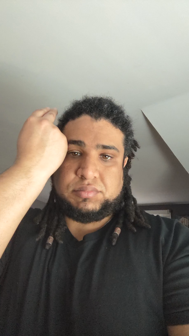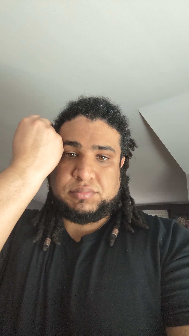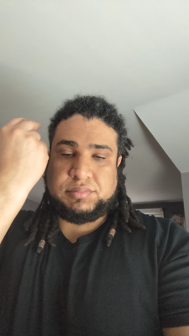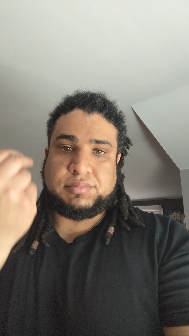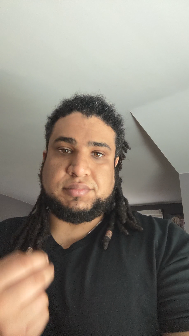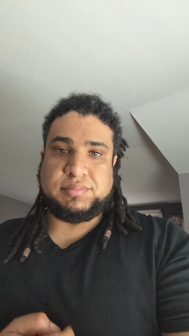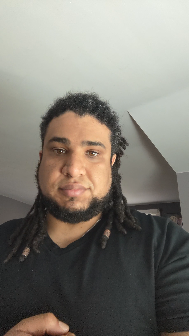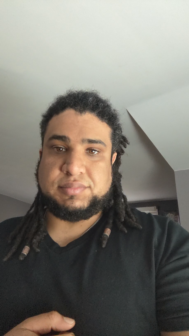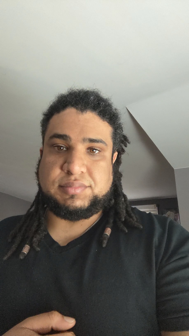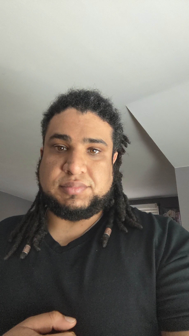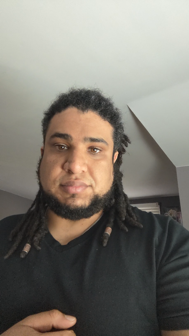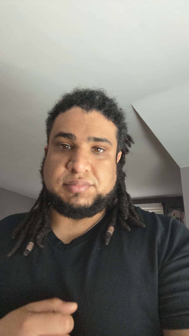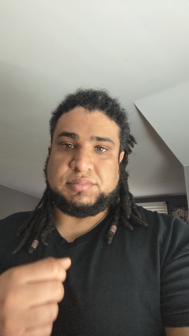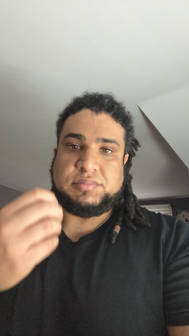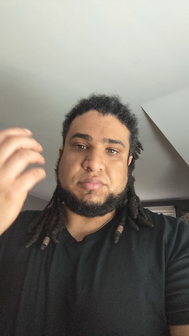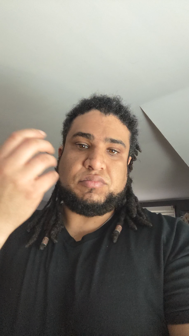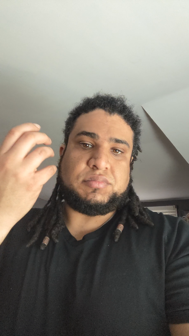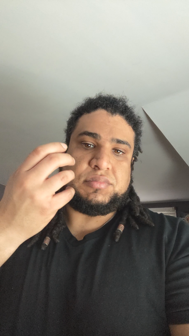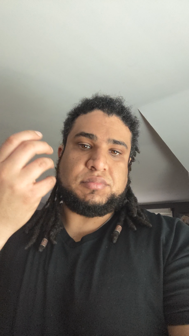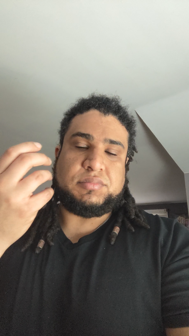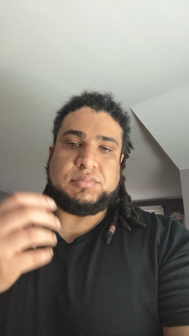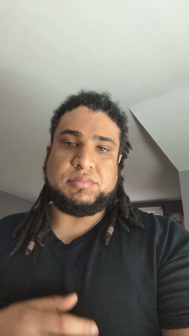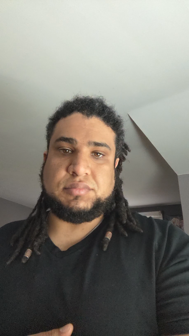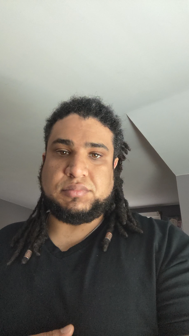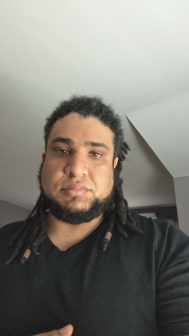shake